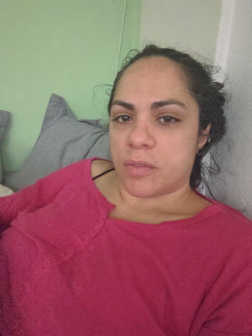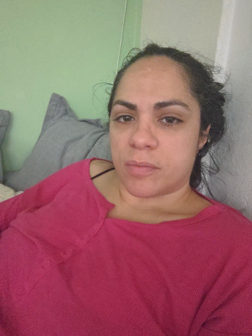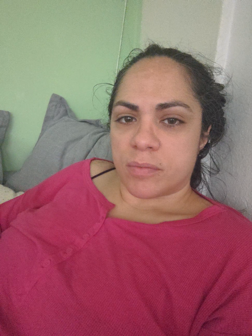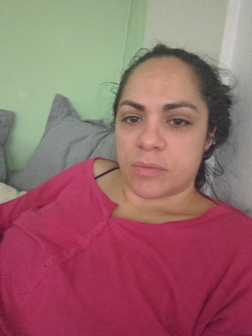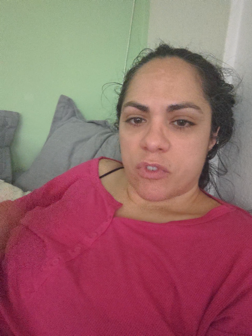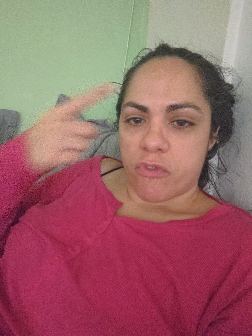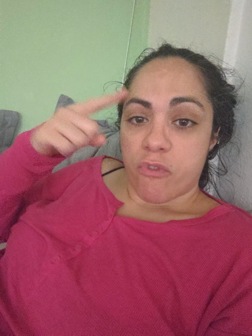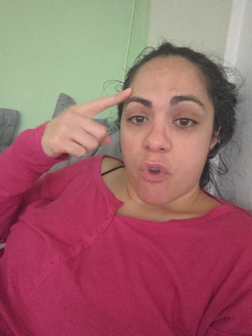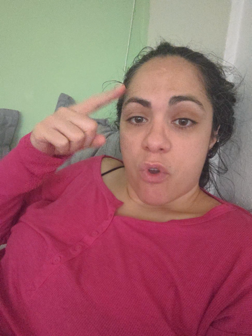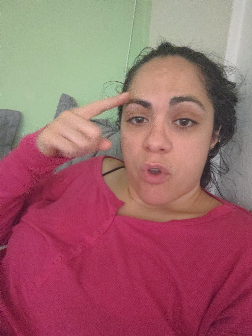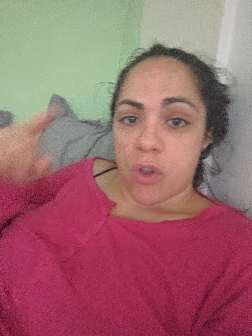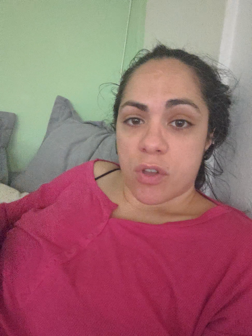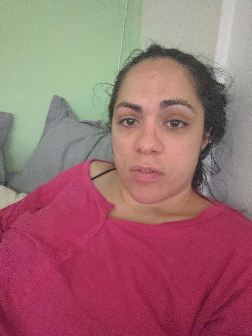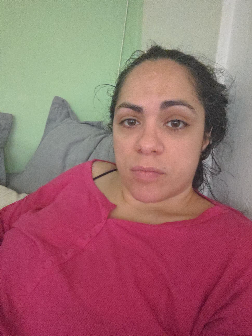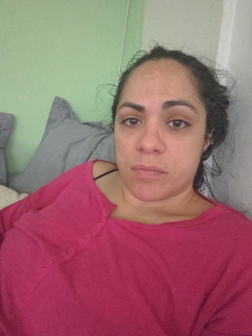for